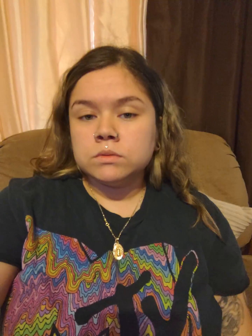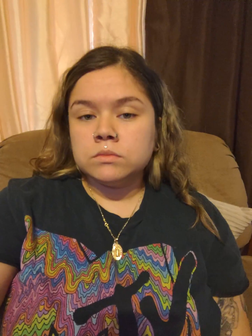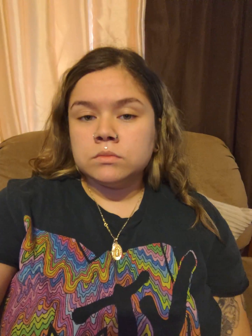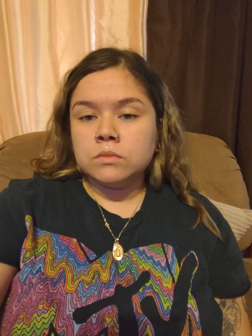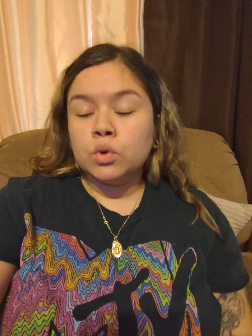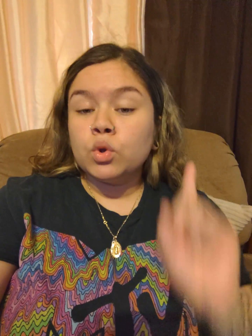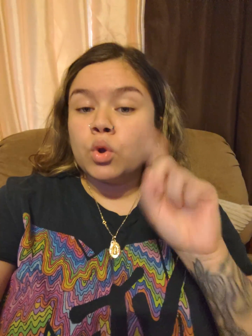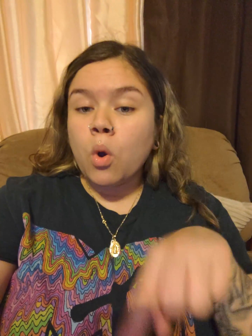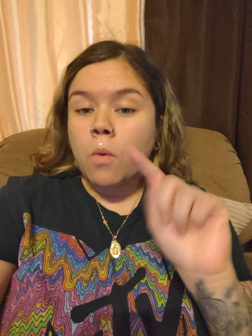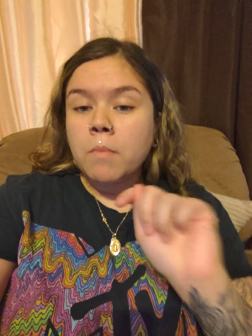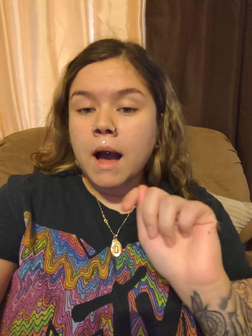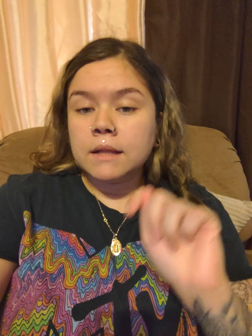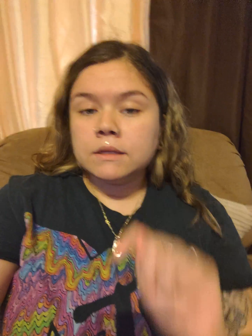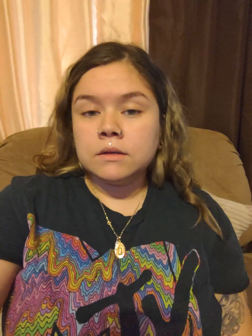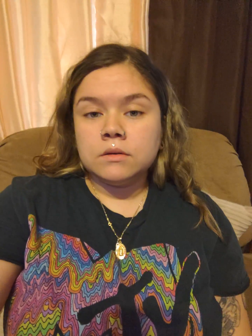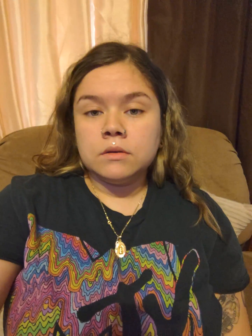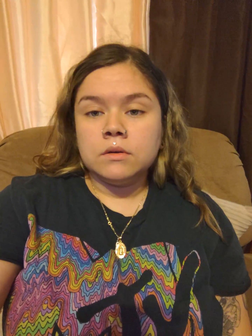go potty